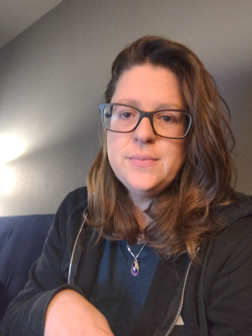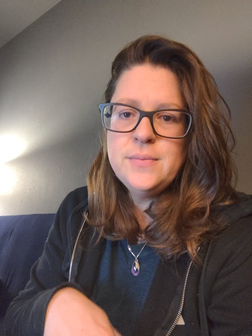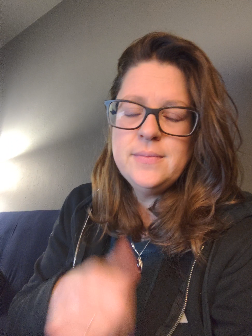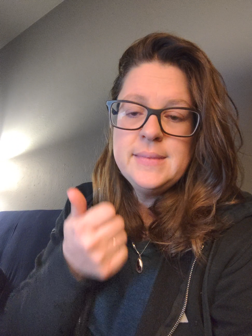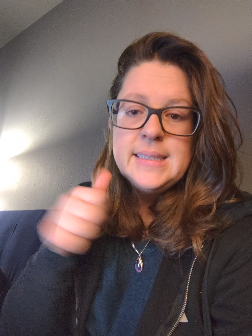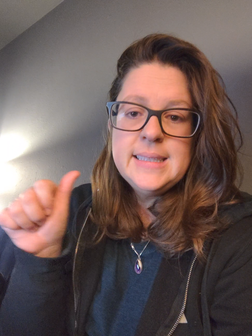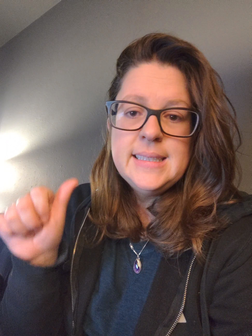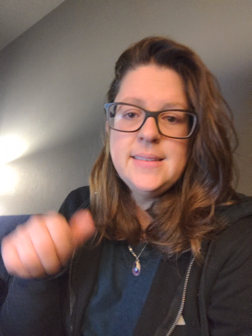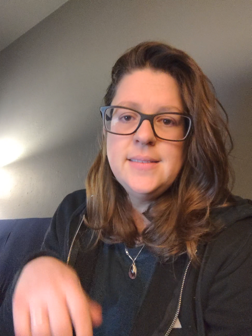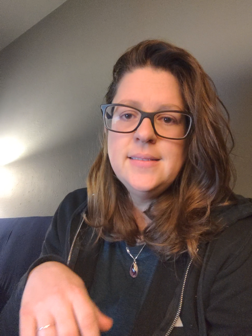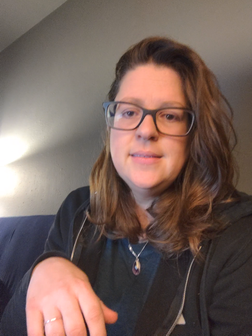any